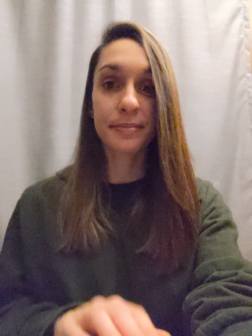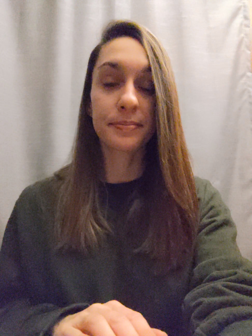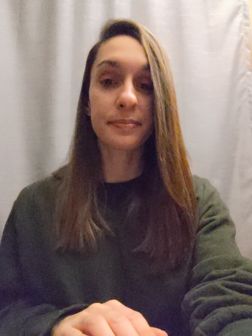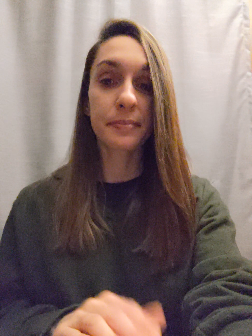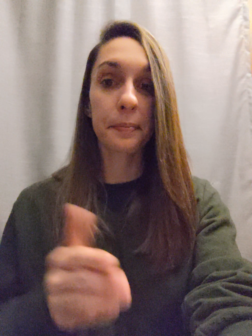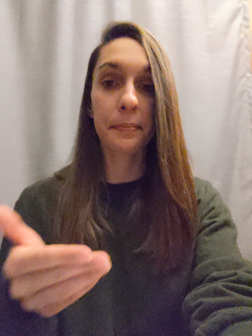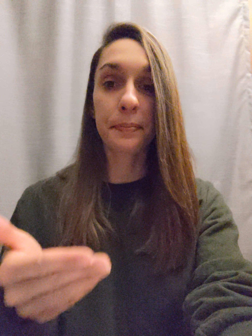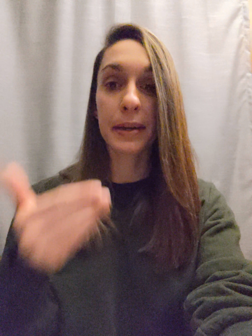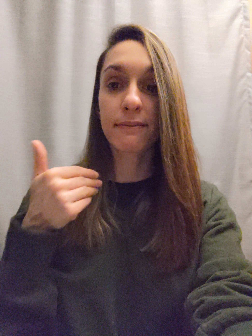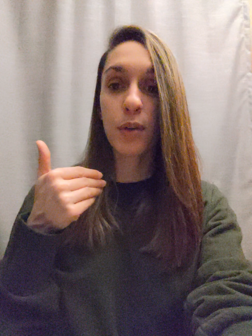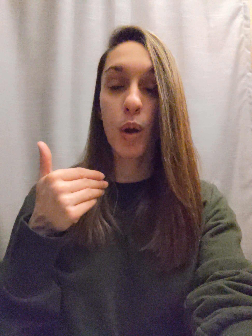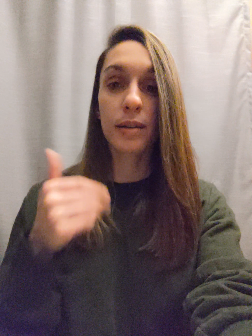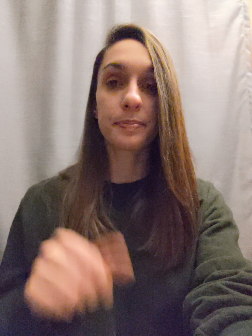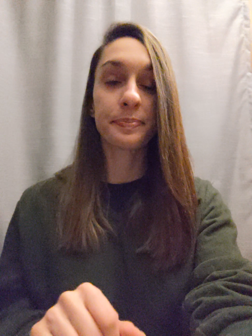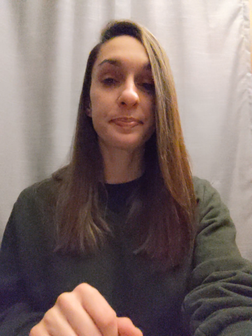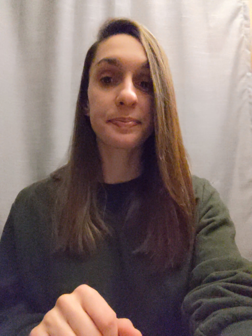before